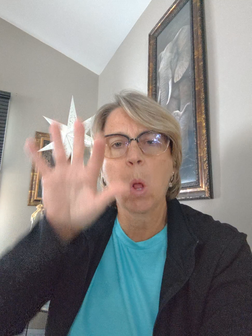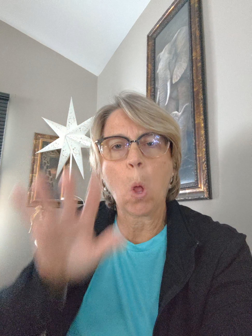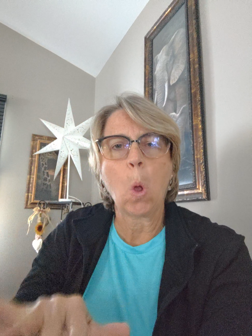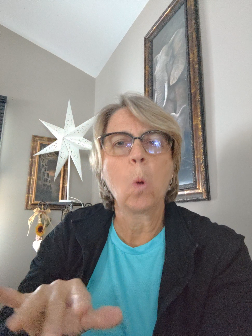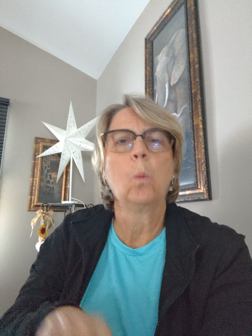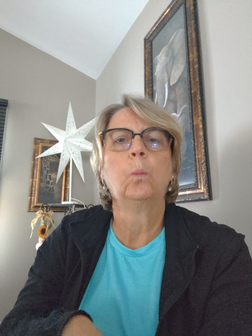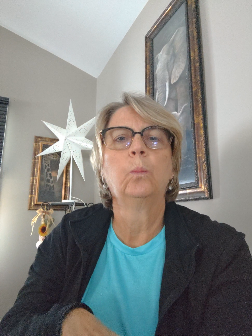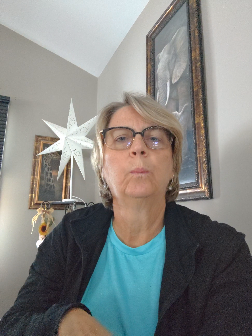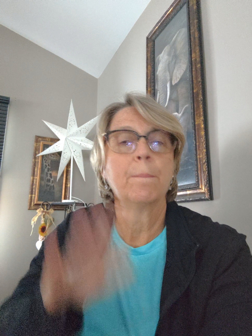snow